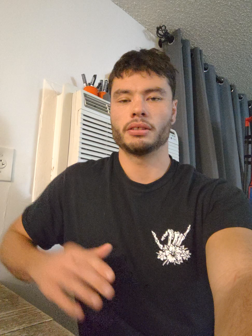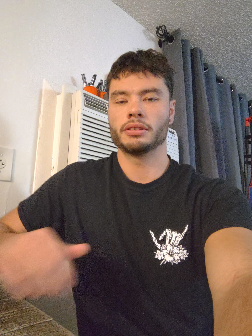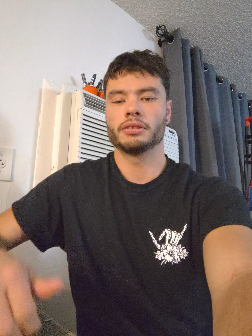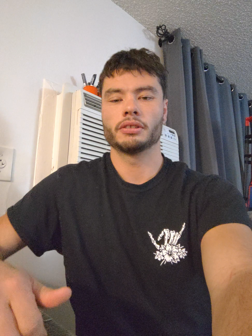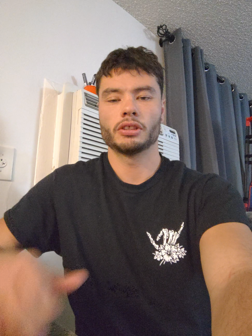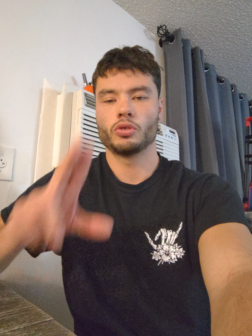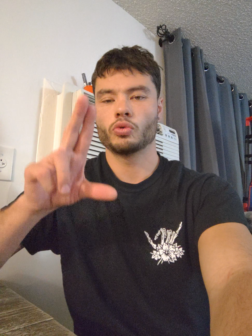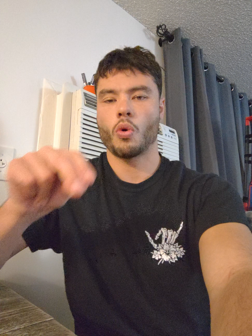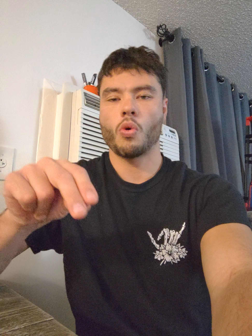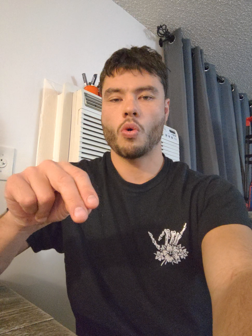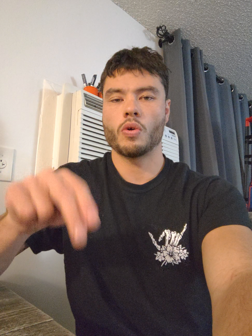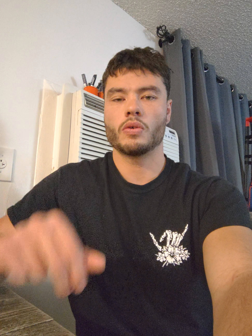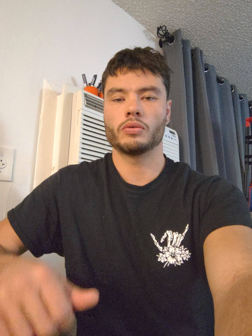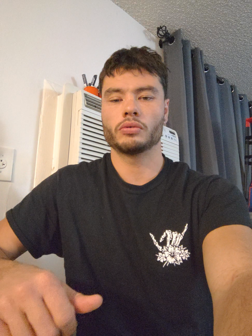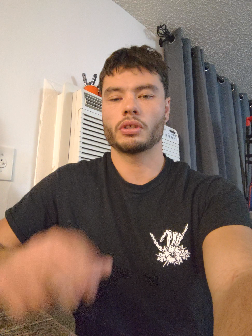no